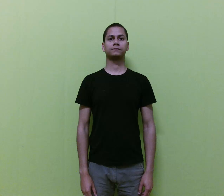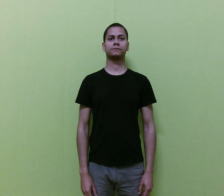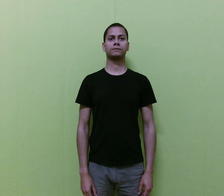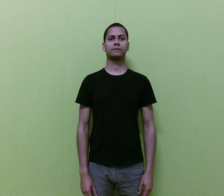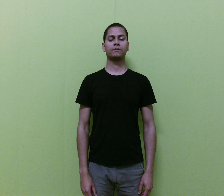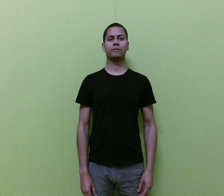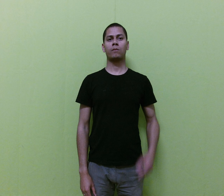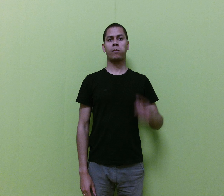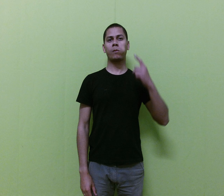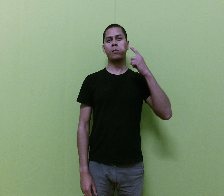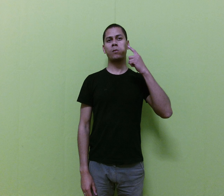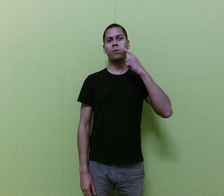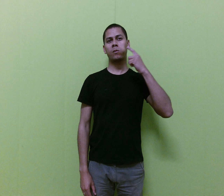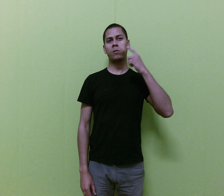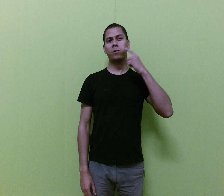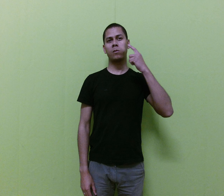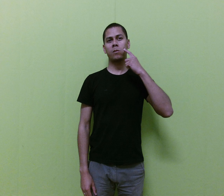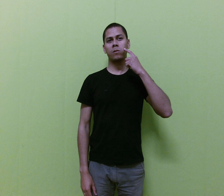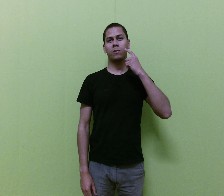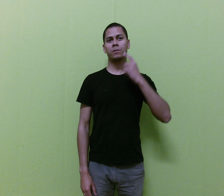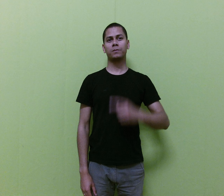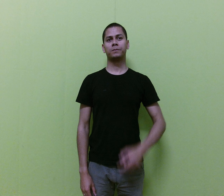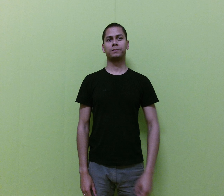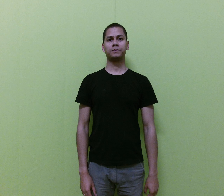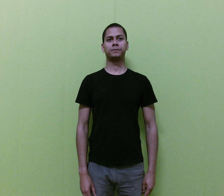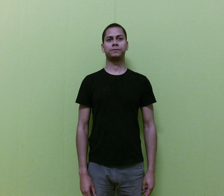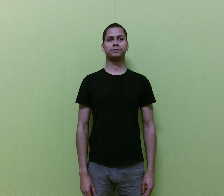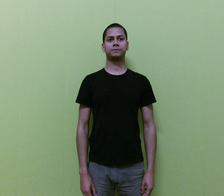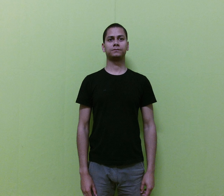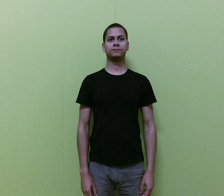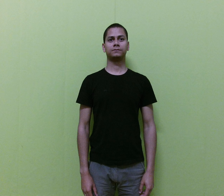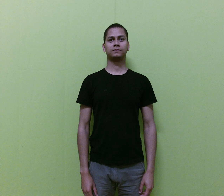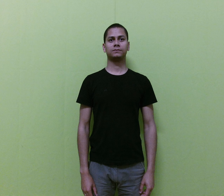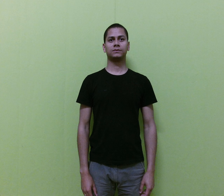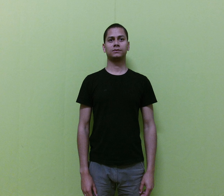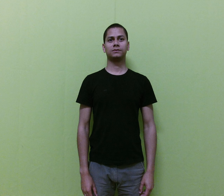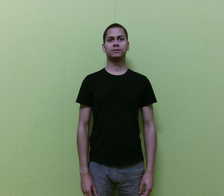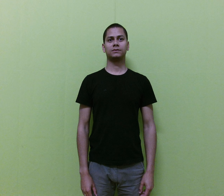bala